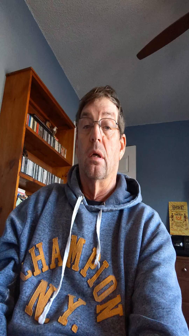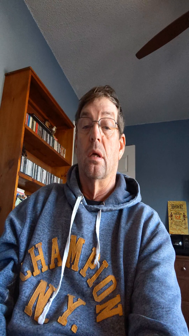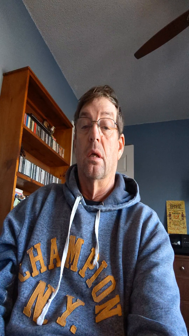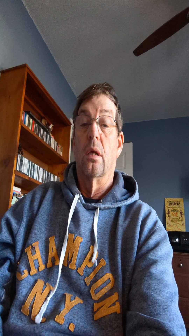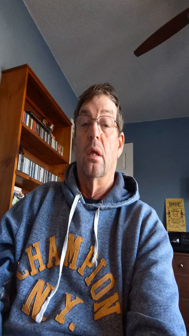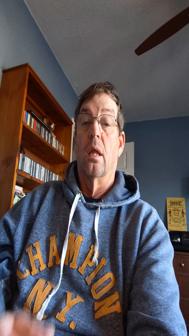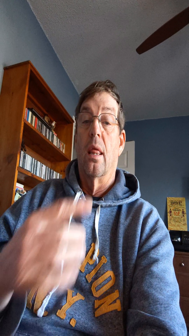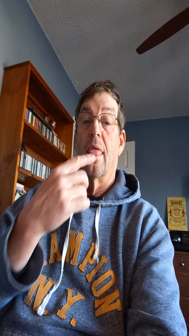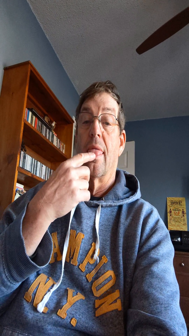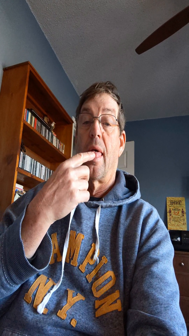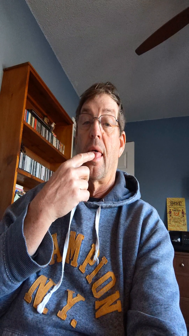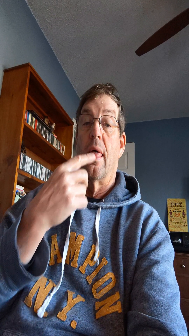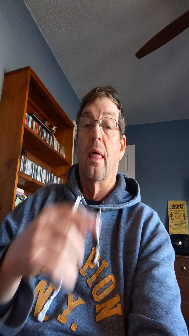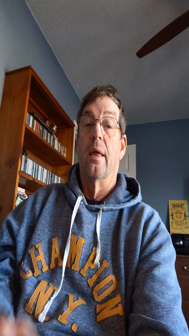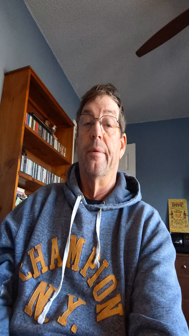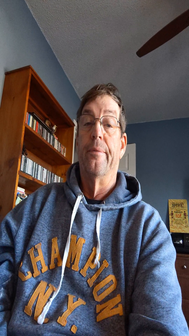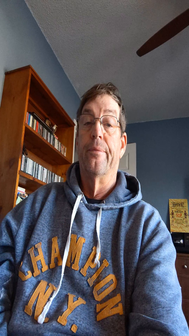tongue